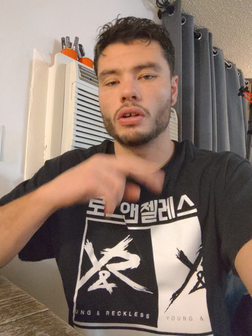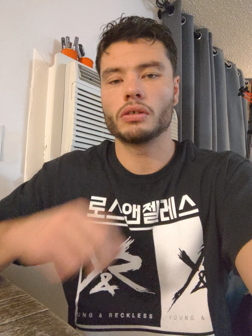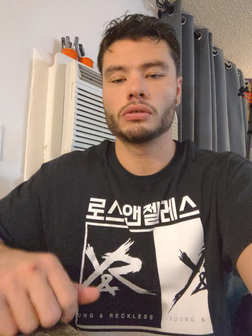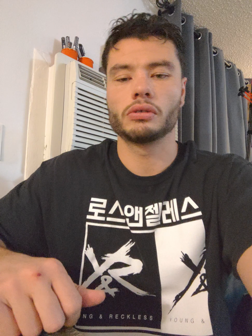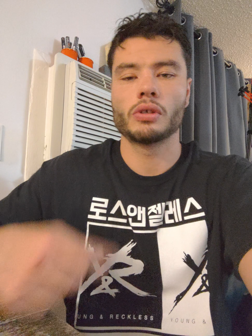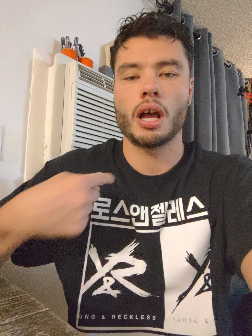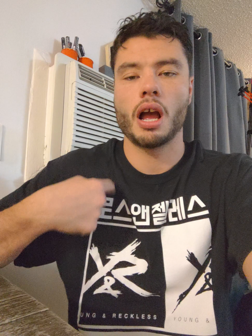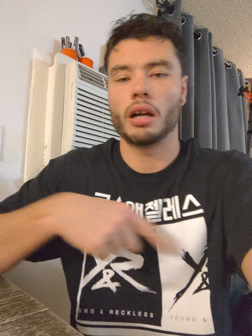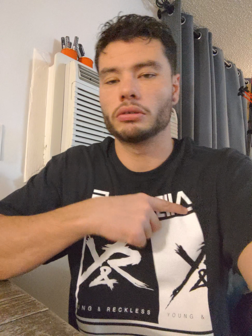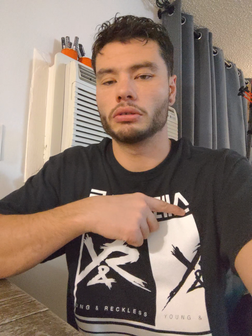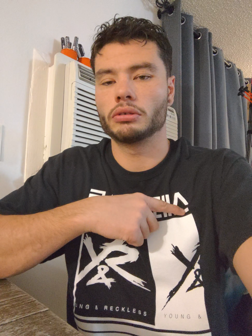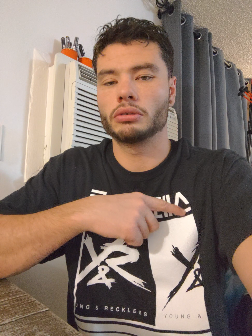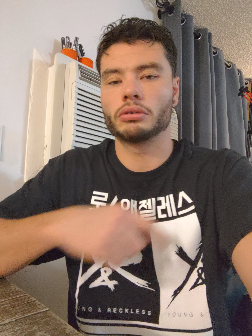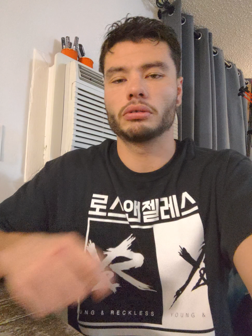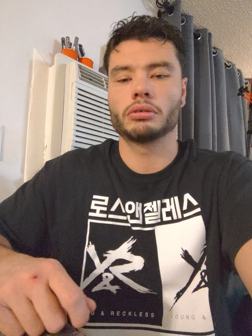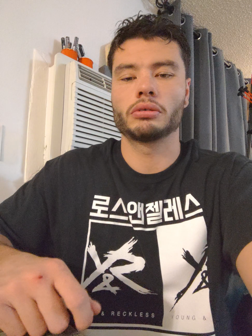we